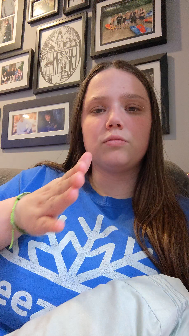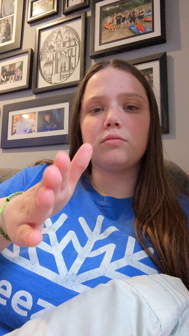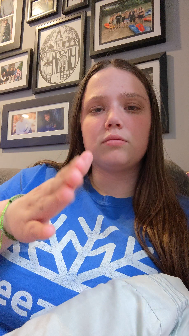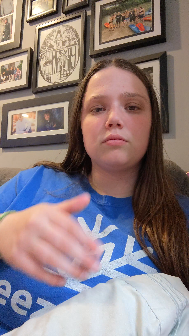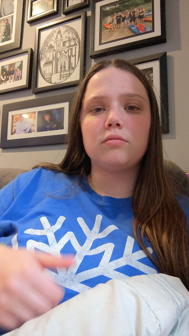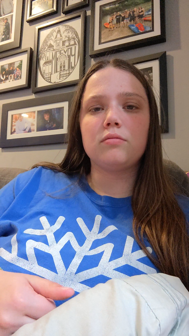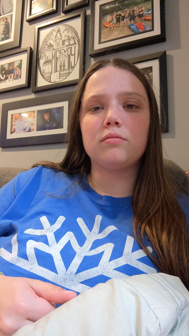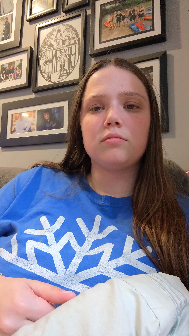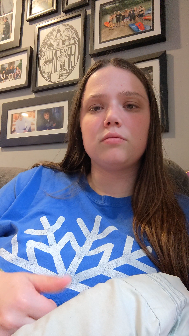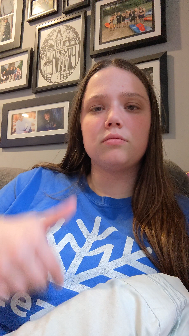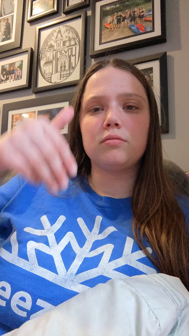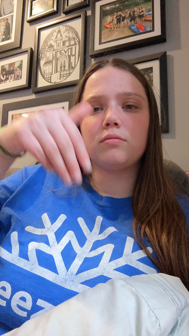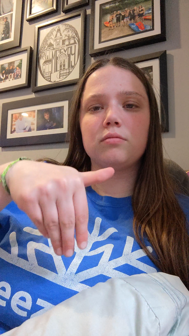night night